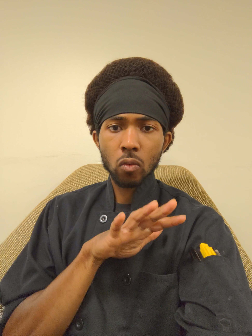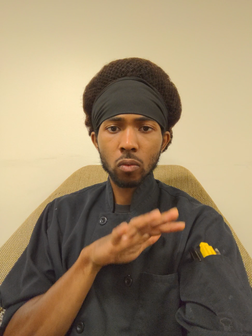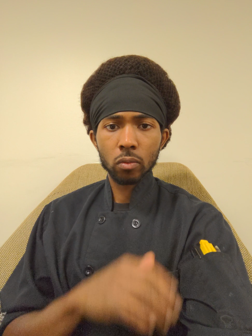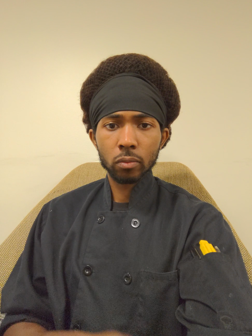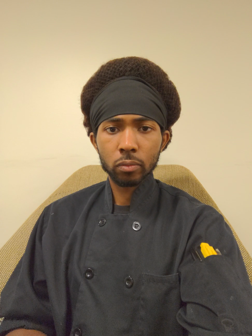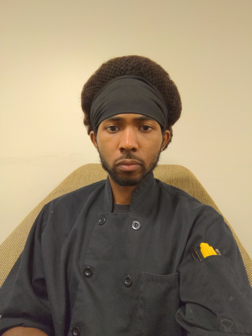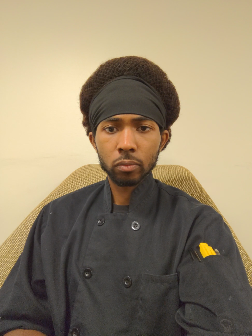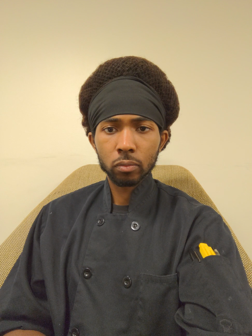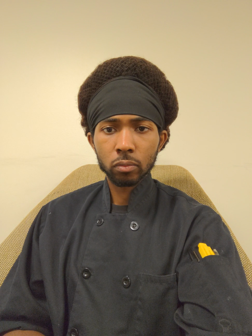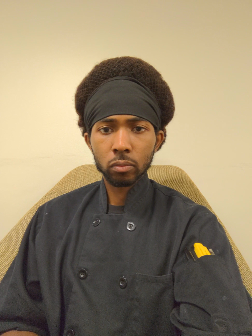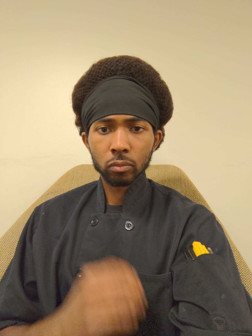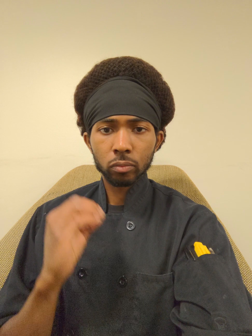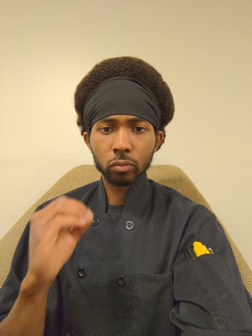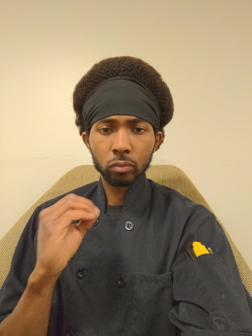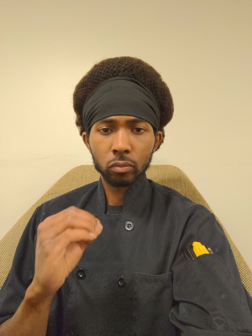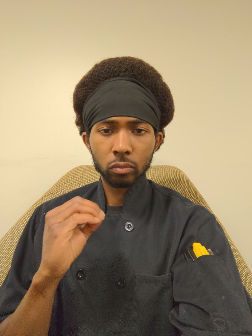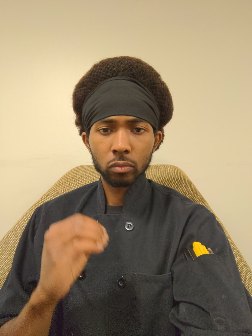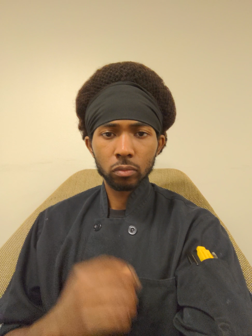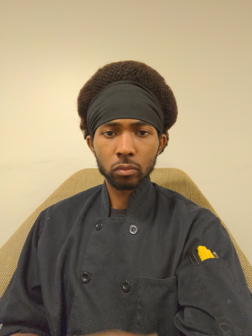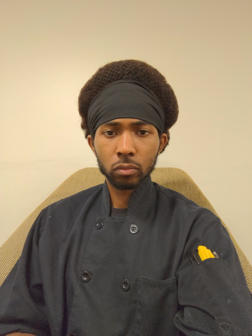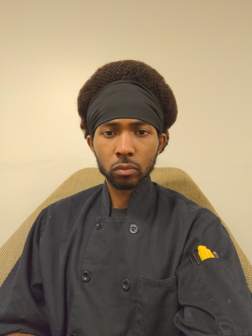fix